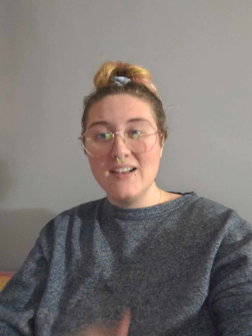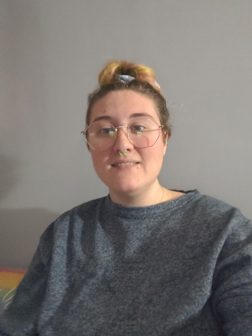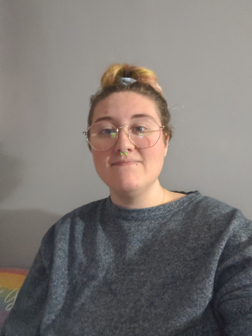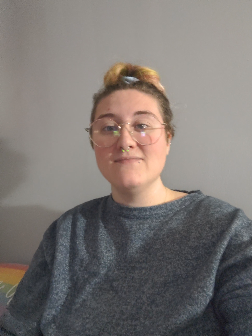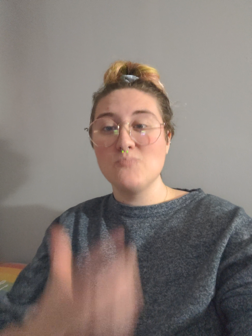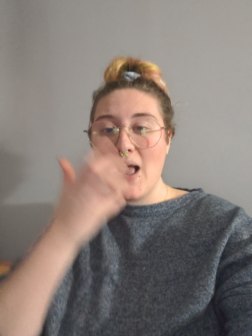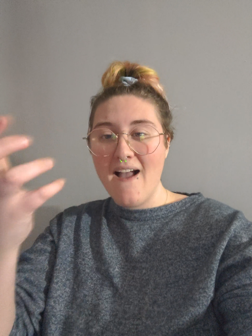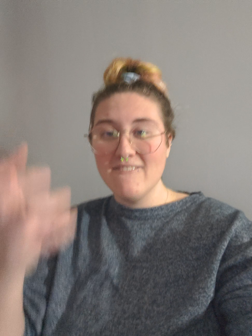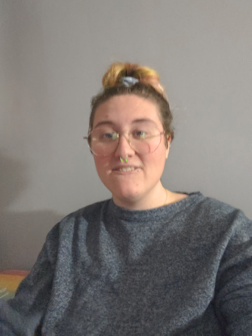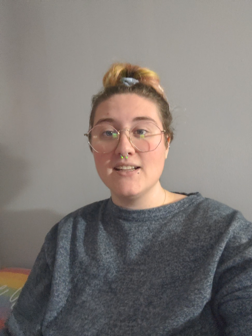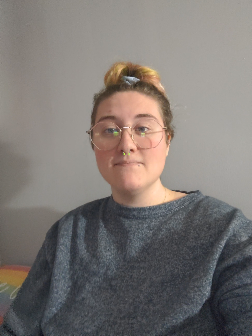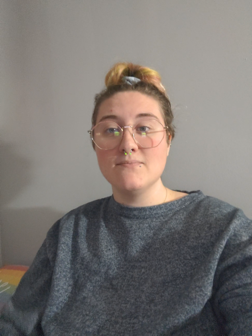giraffe